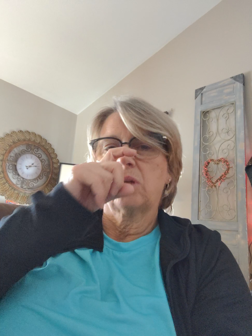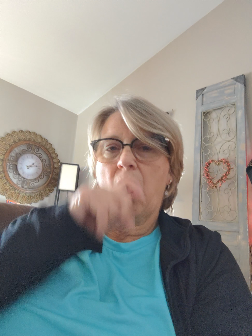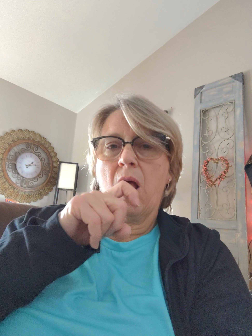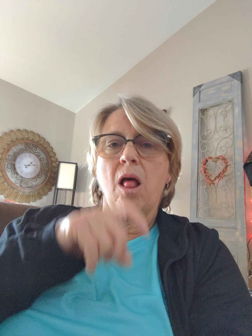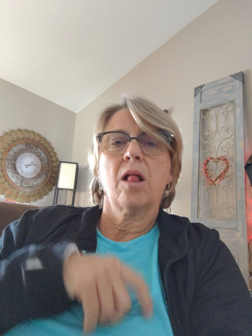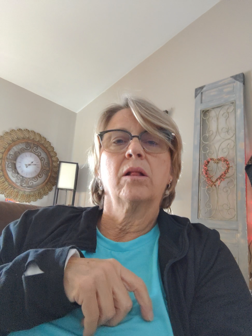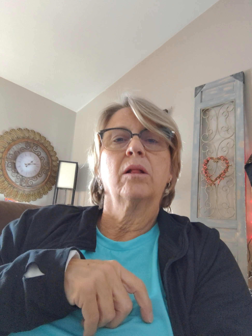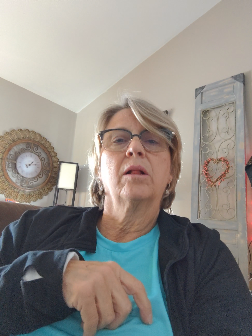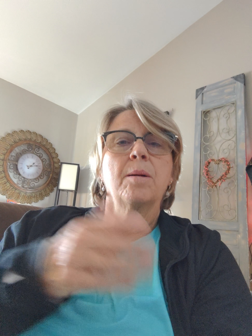doll